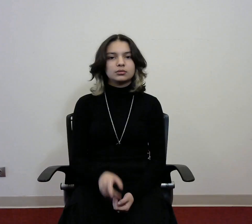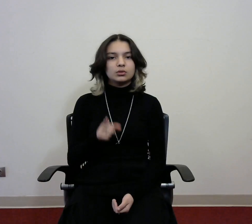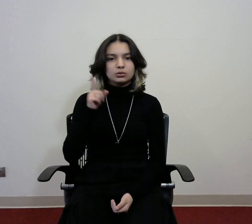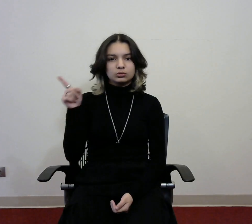O